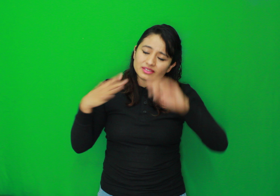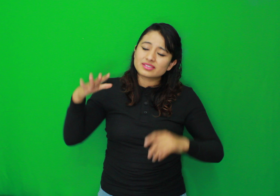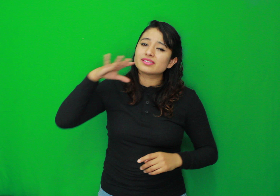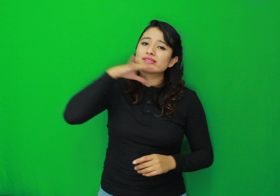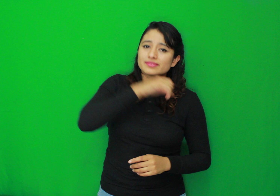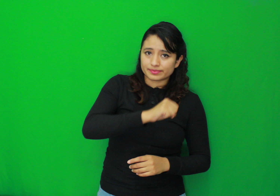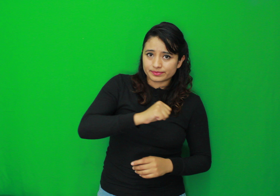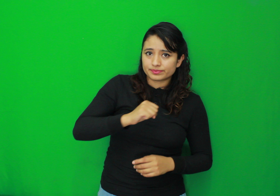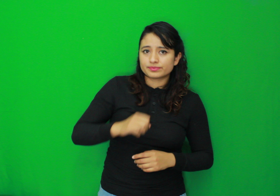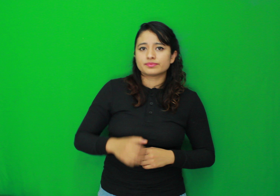caliente